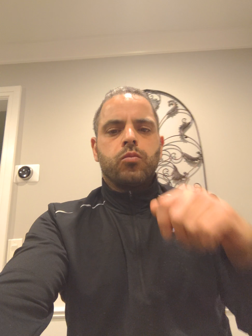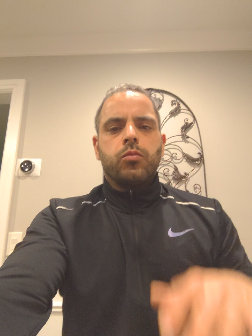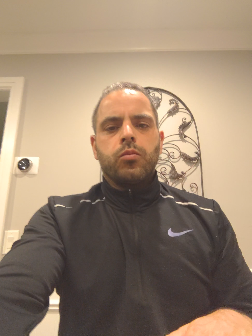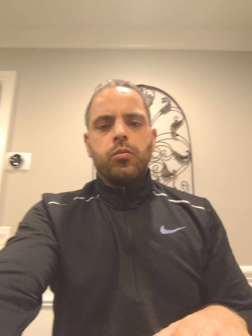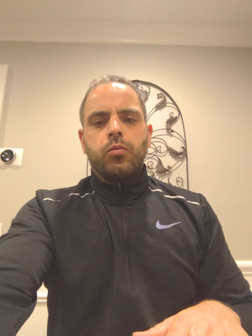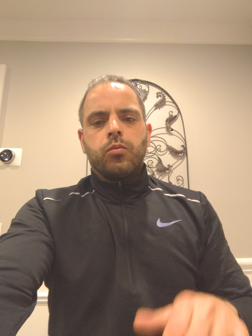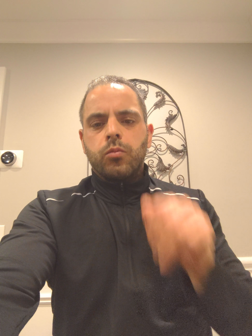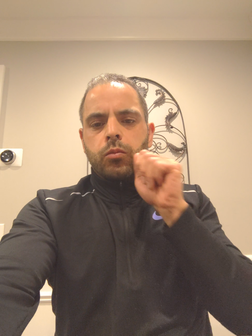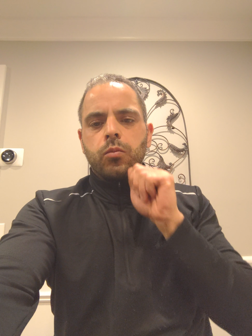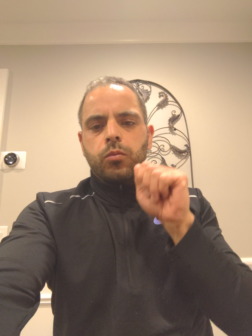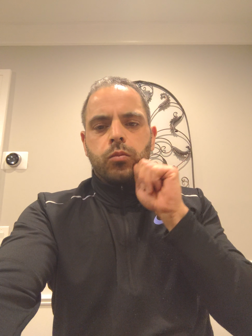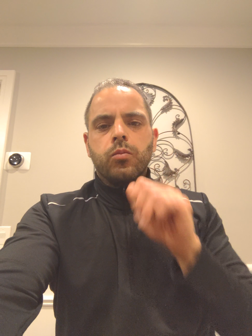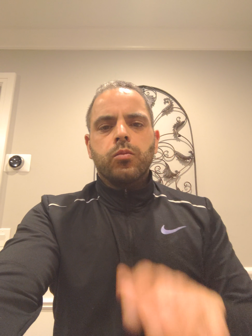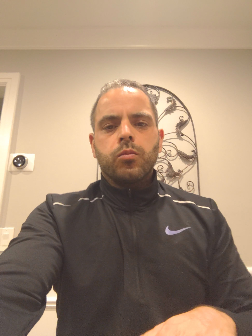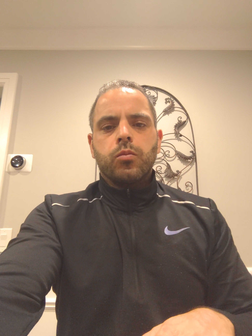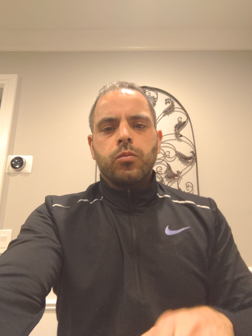aunt